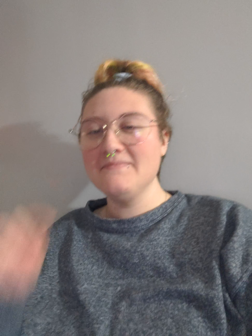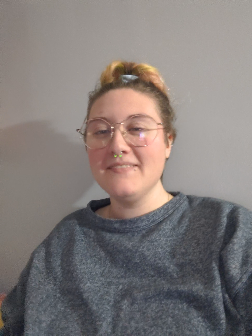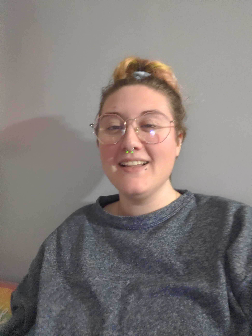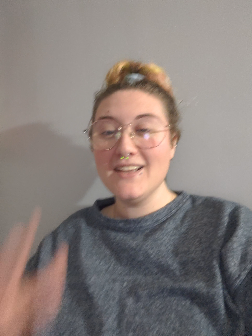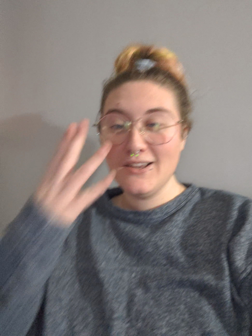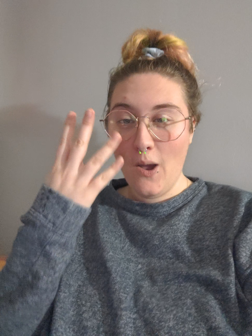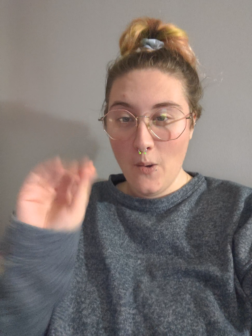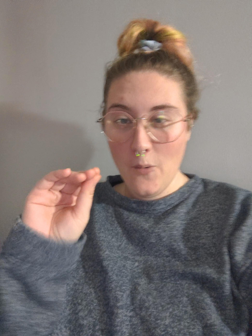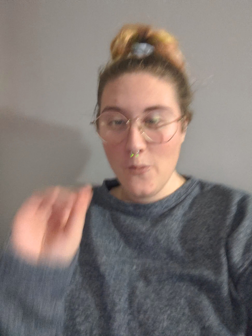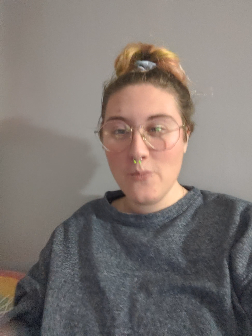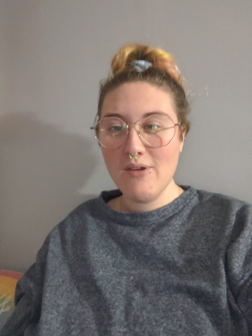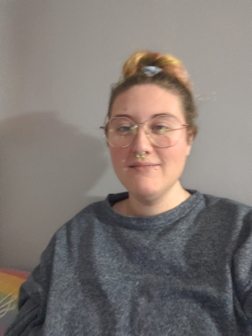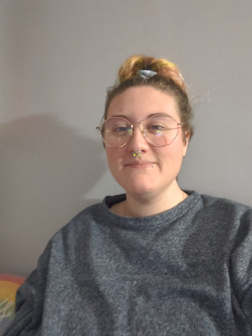go